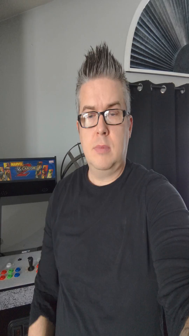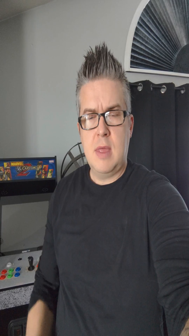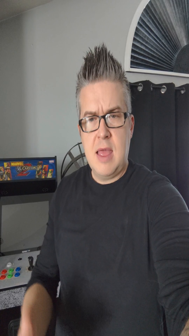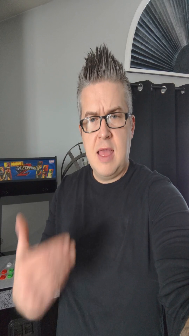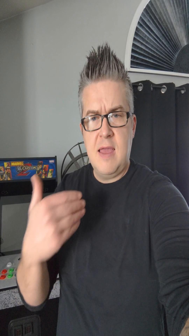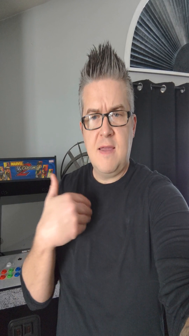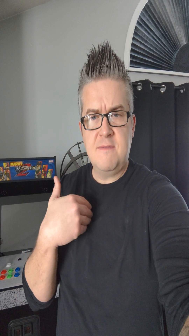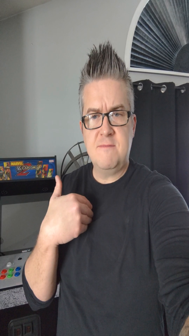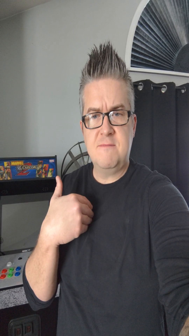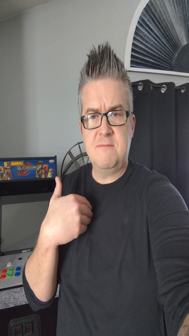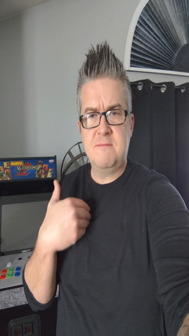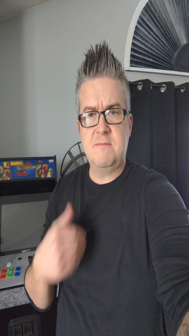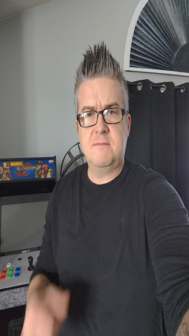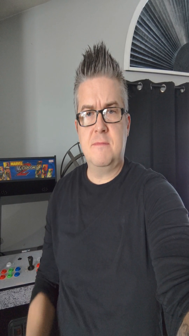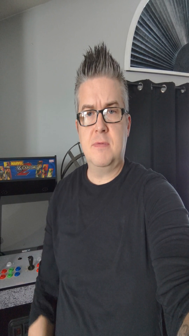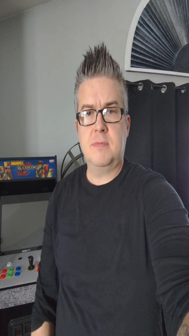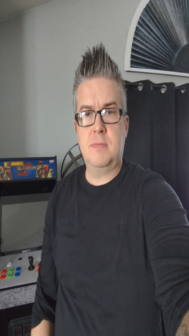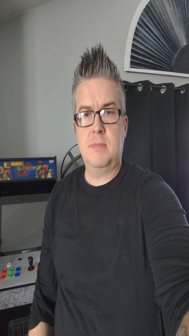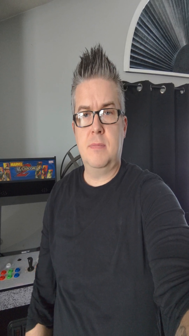have